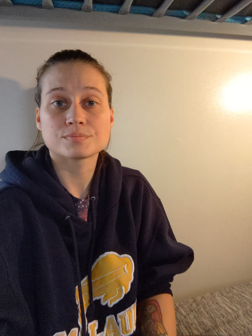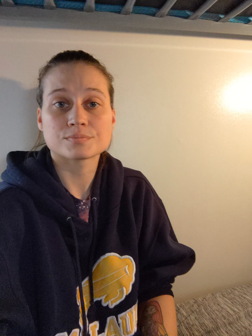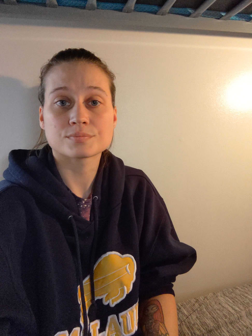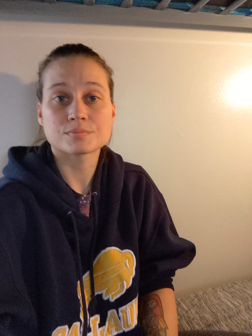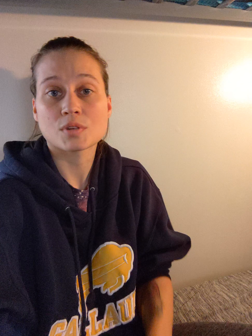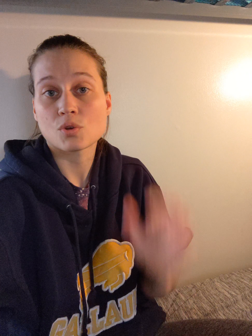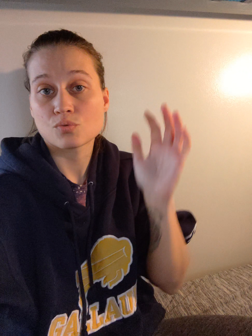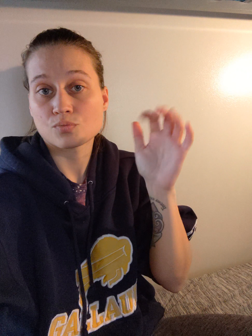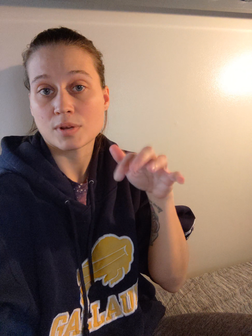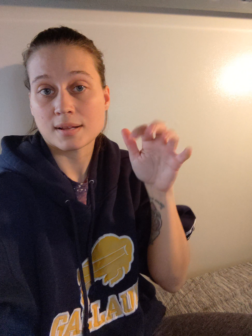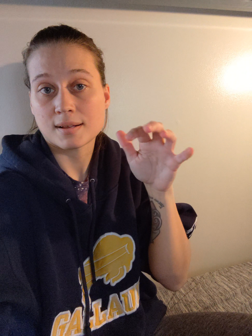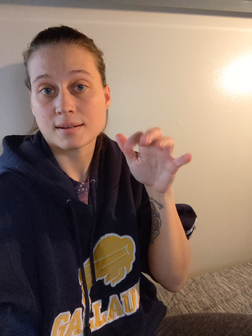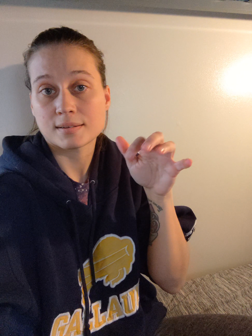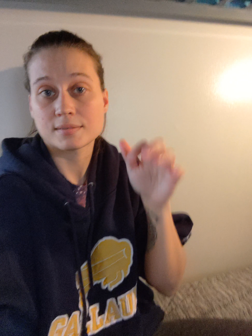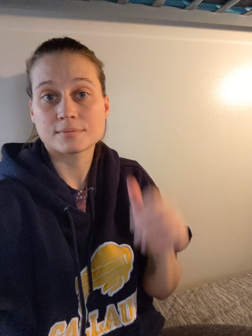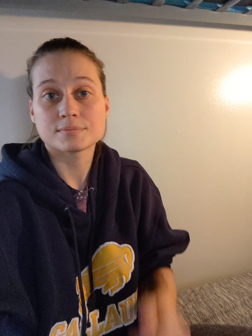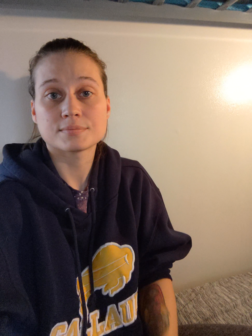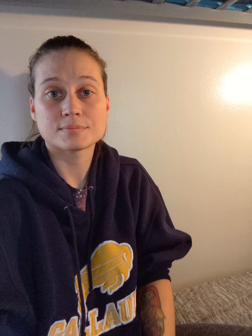rain